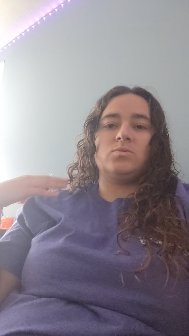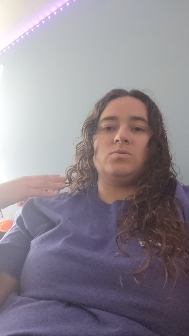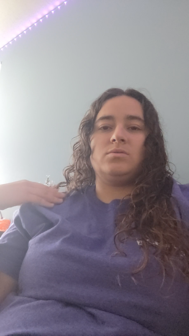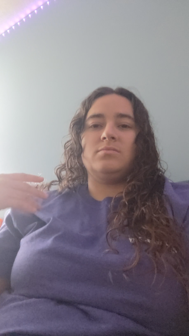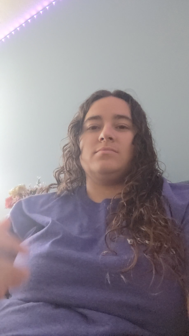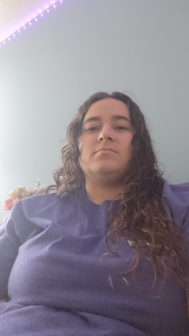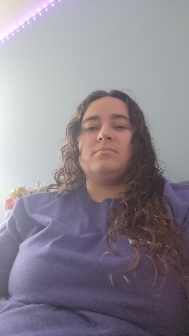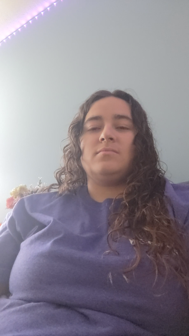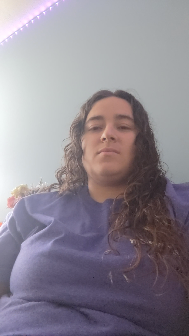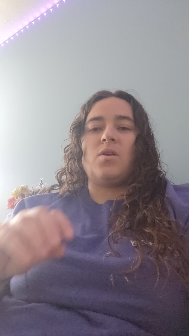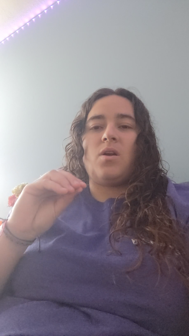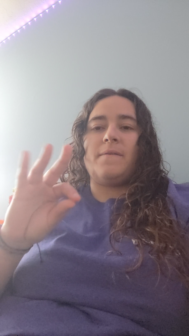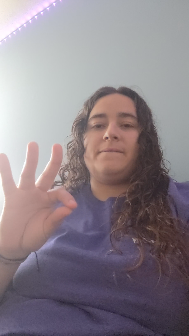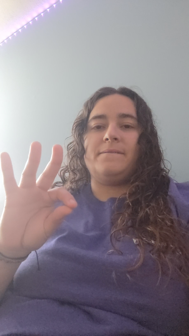of